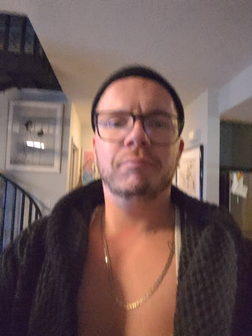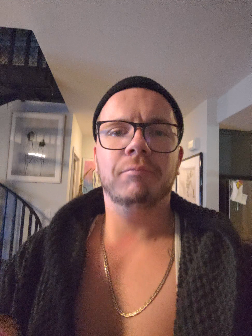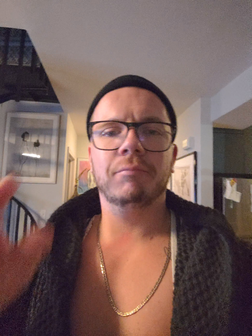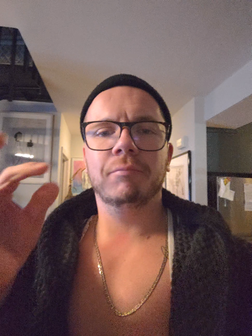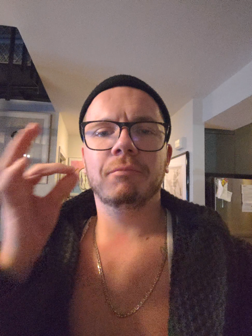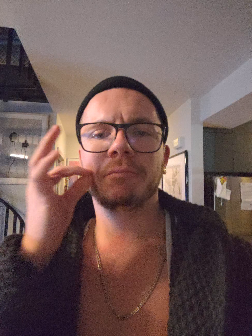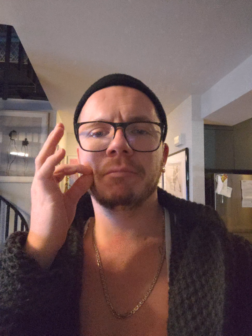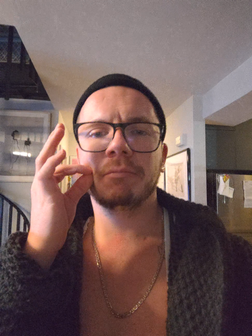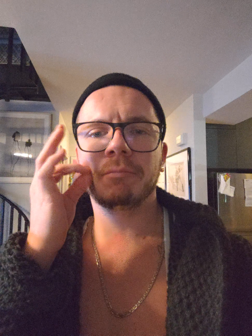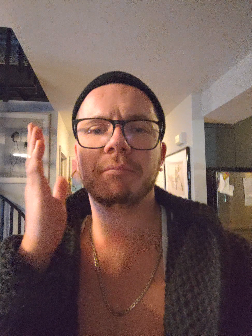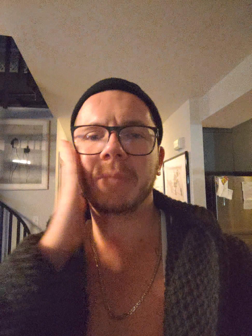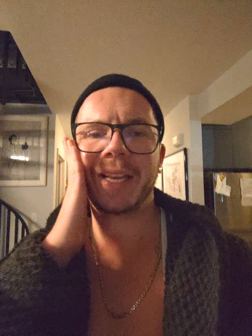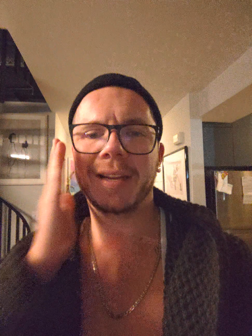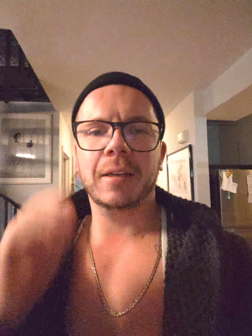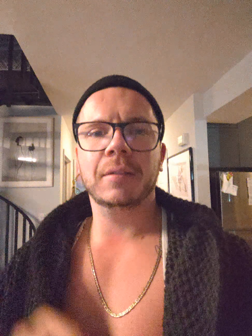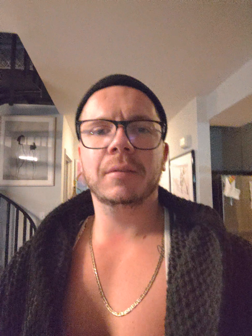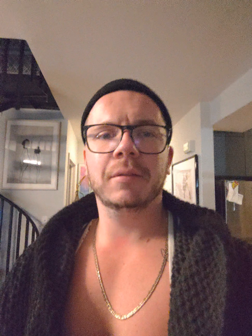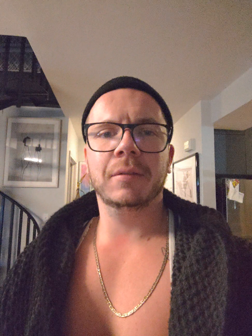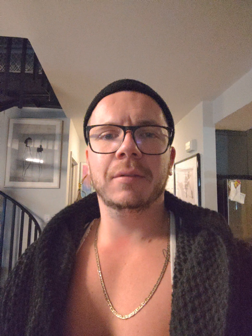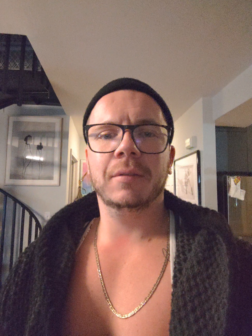bee